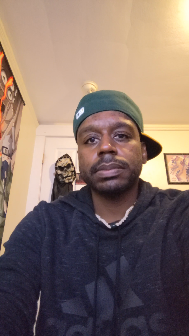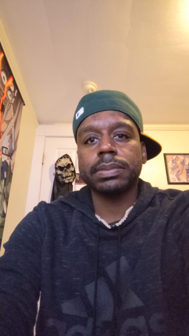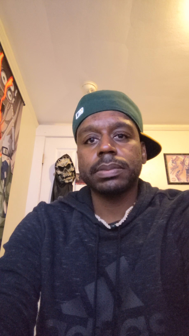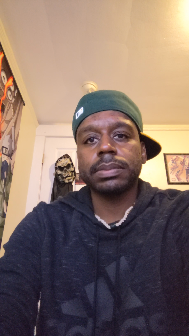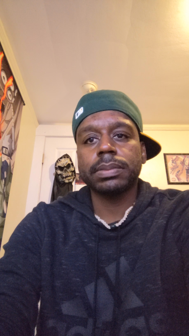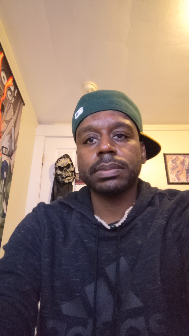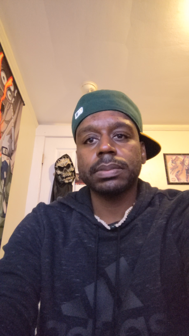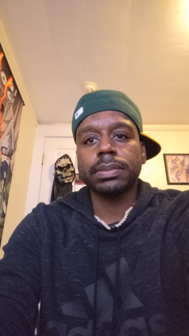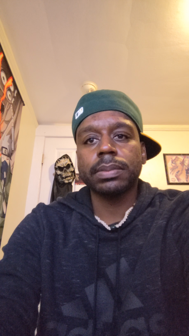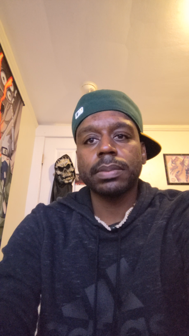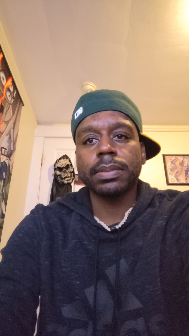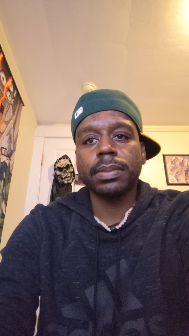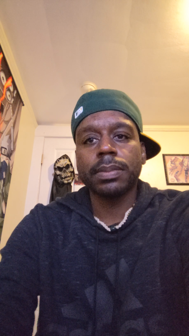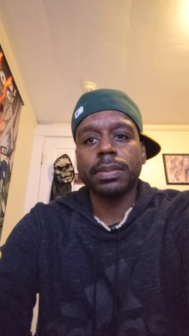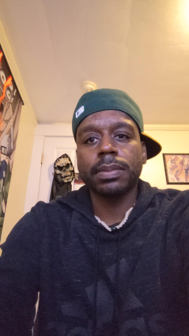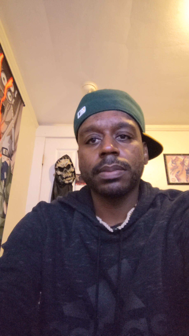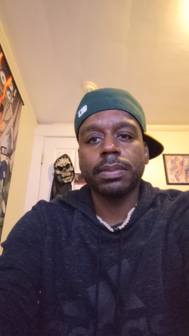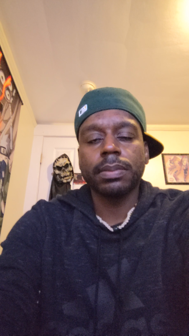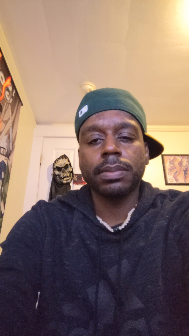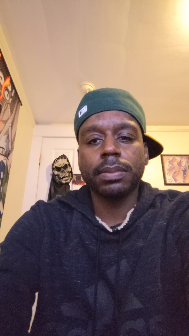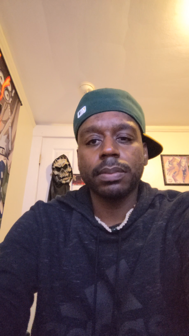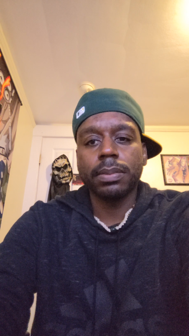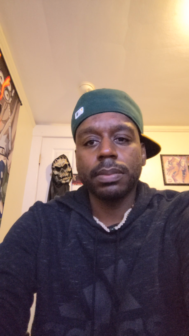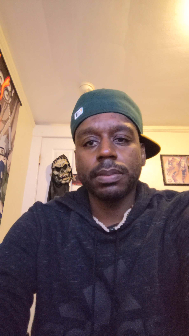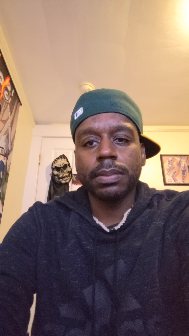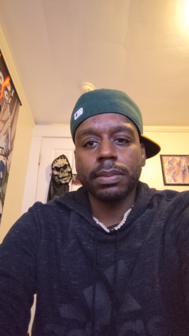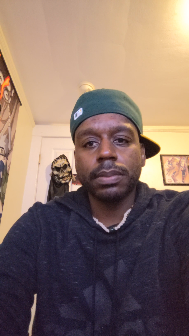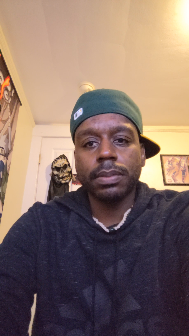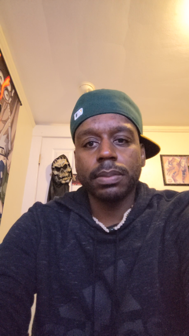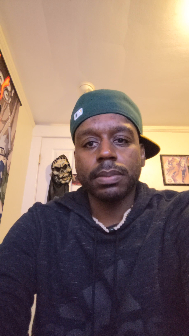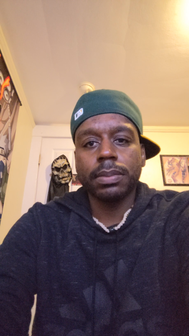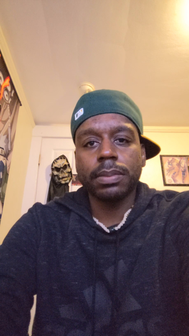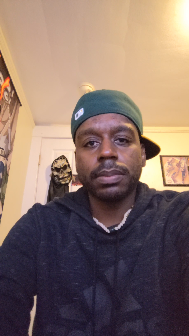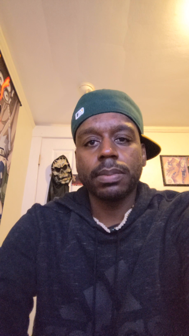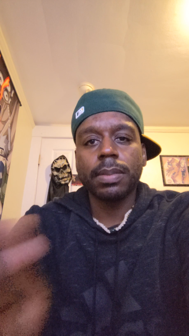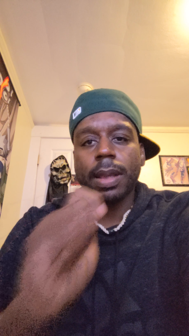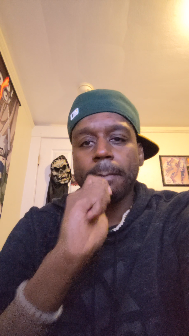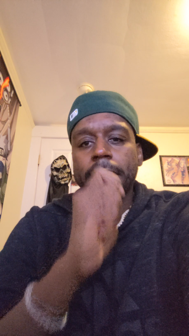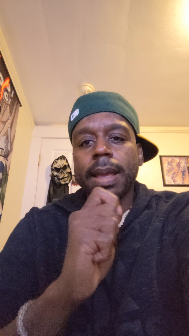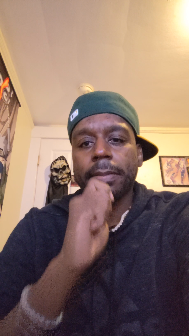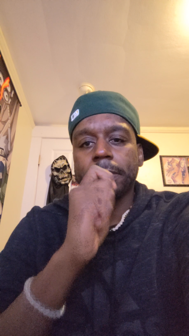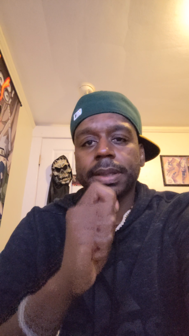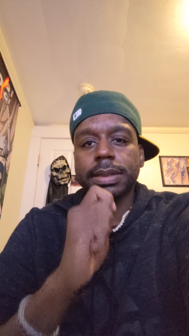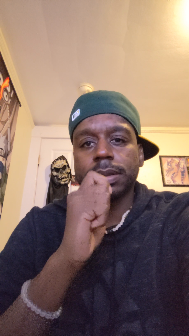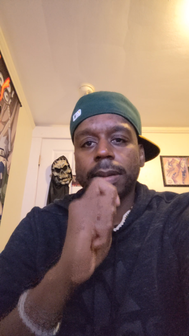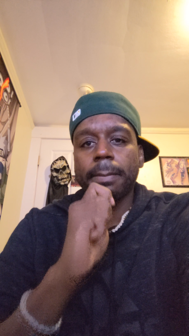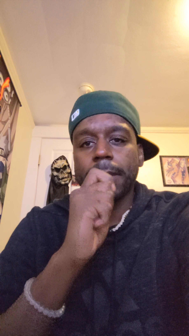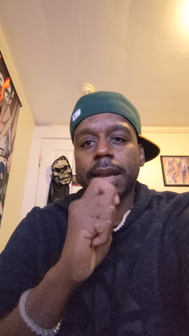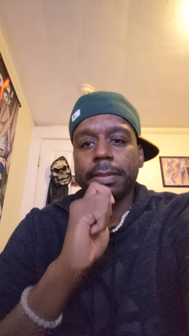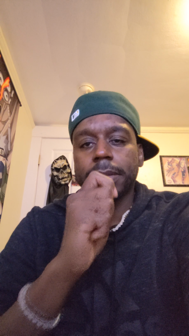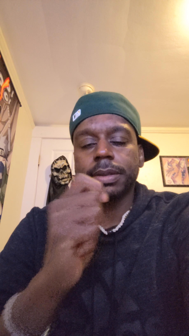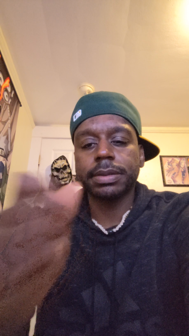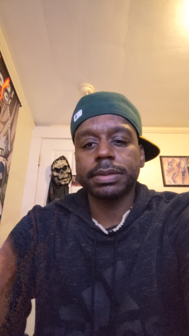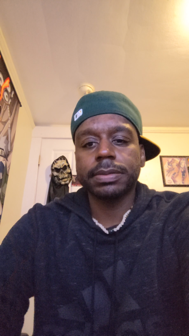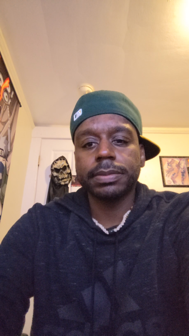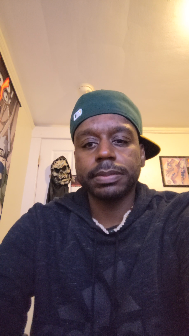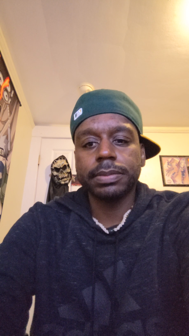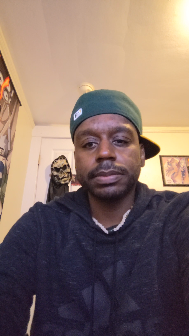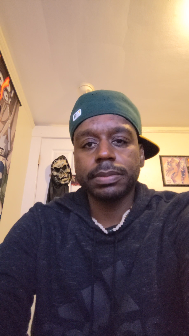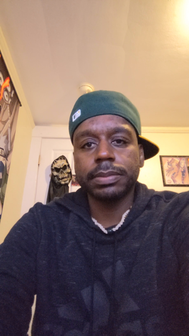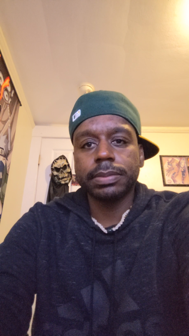popsicle